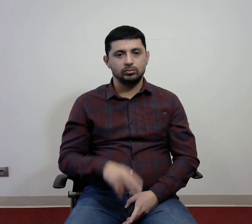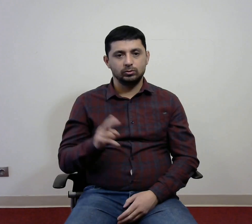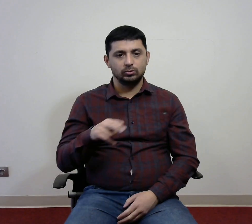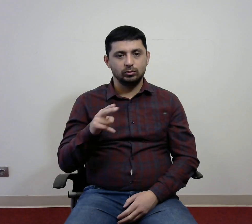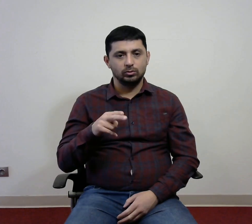D